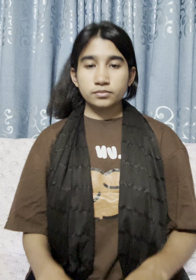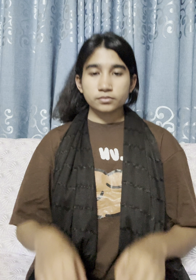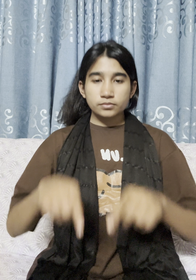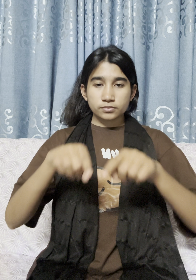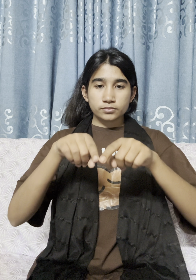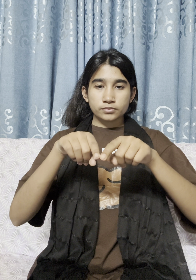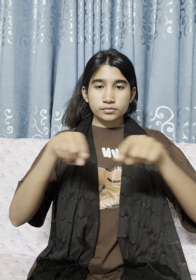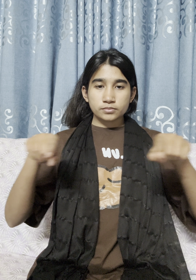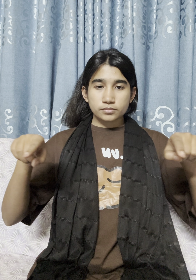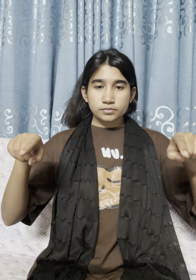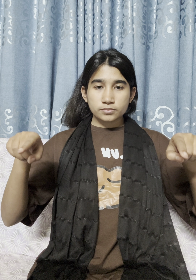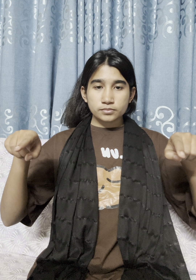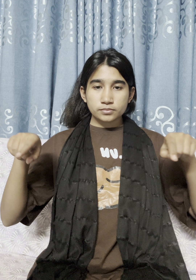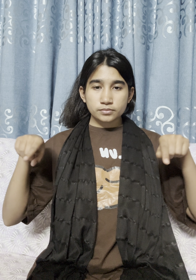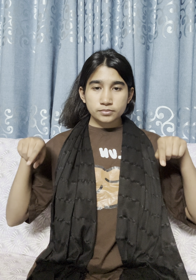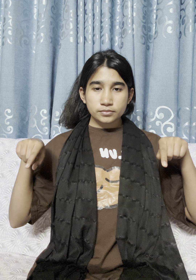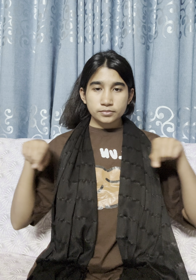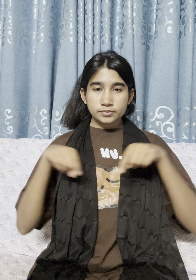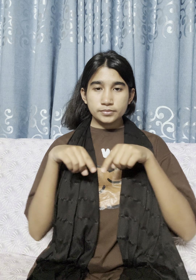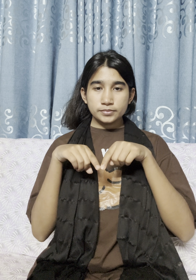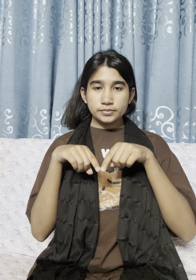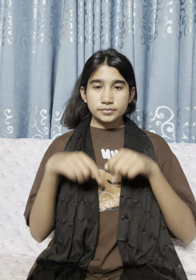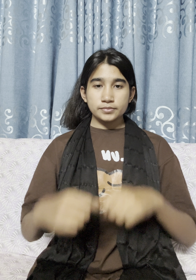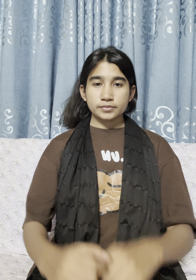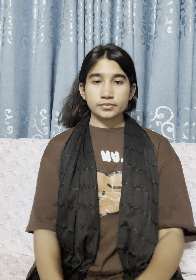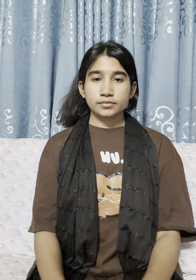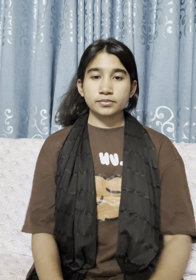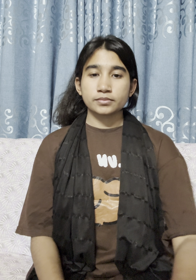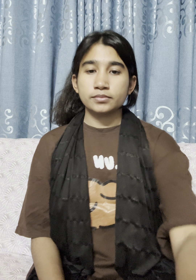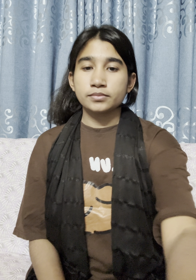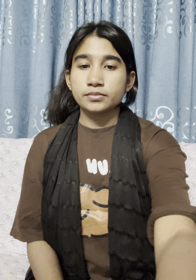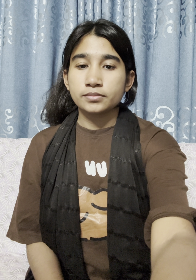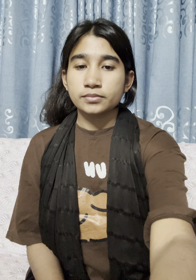টেবিল